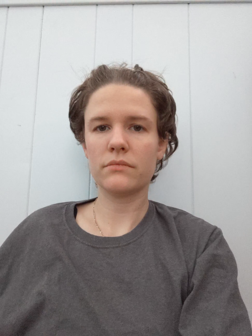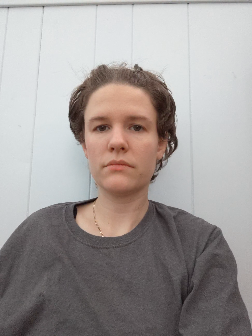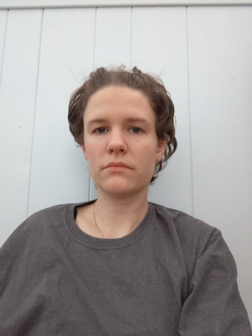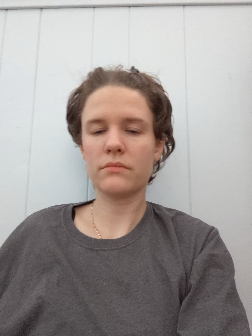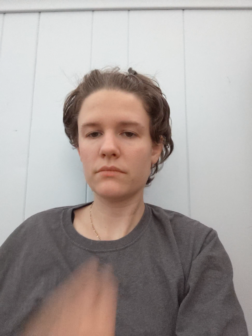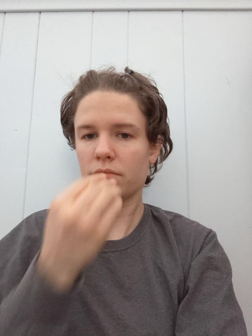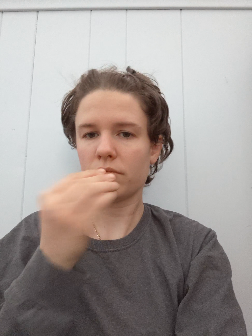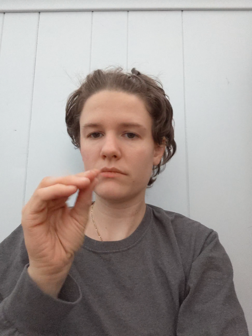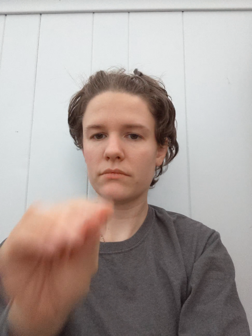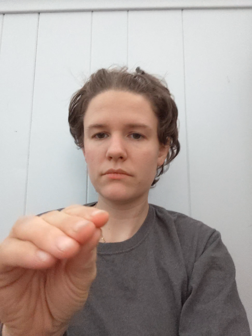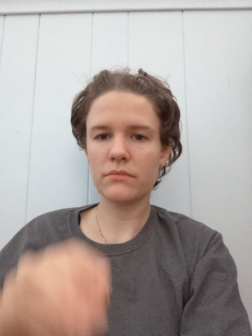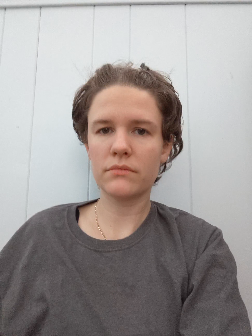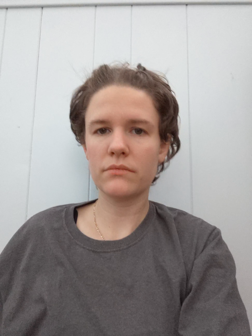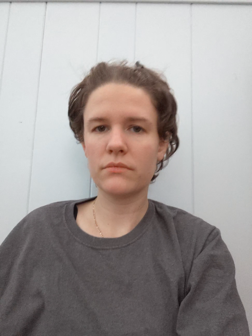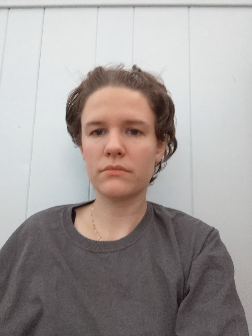kiss